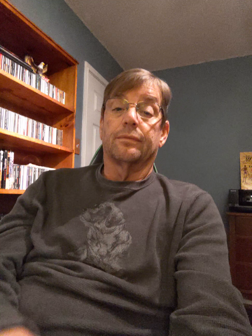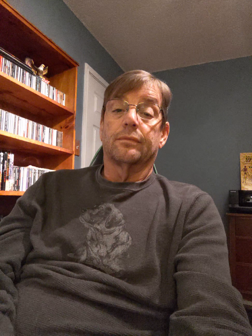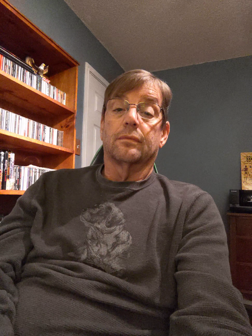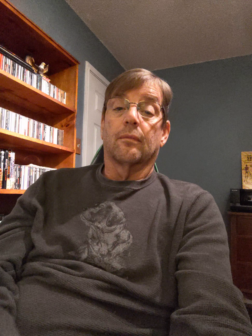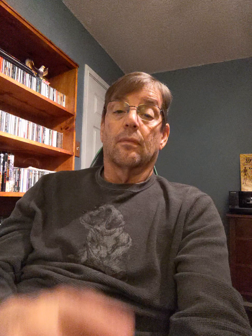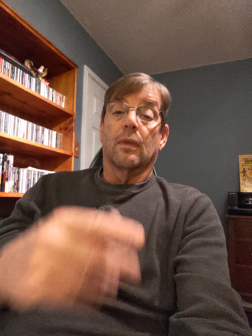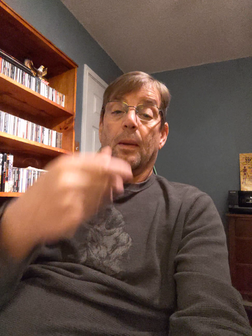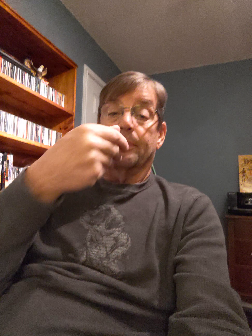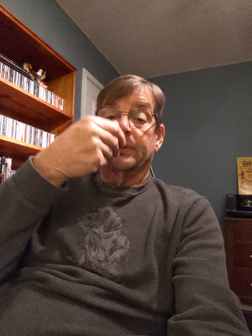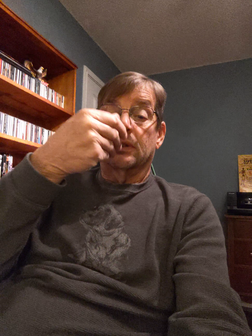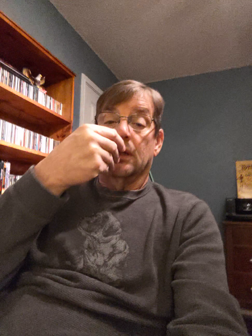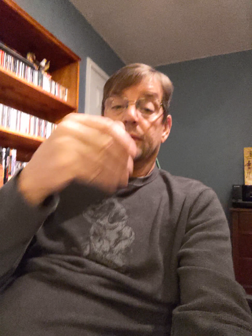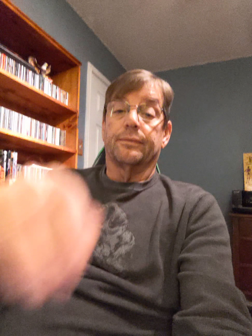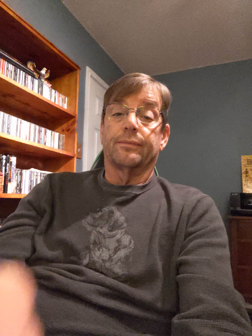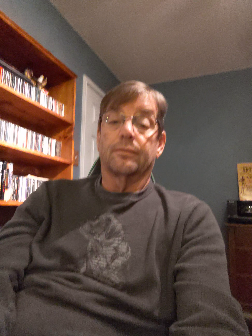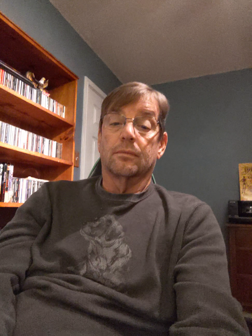pizza